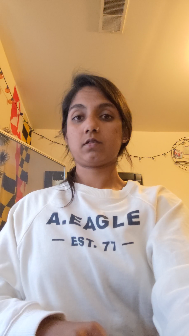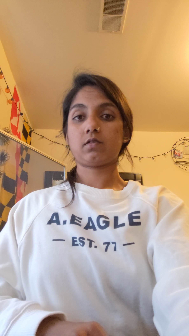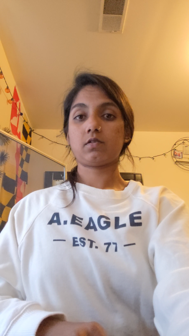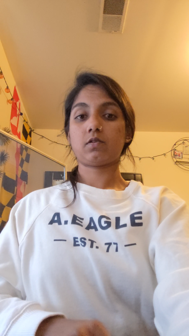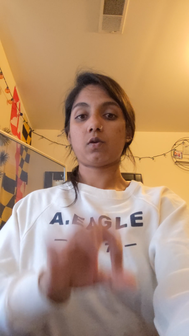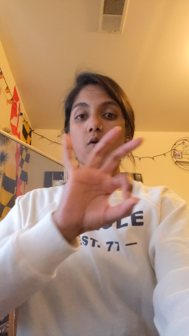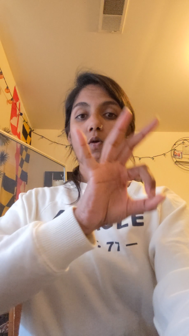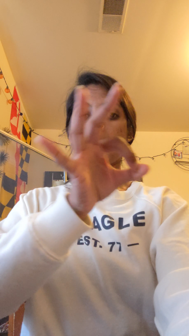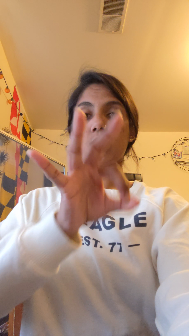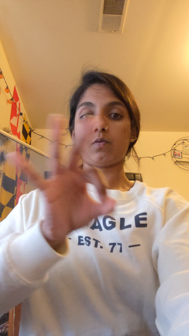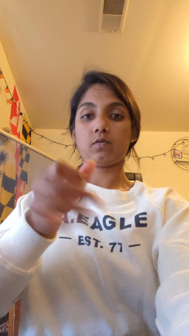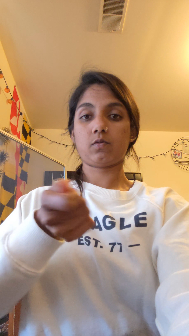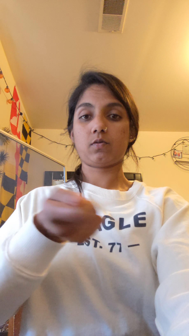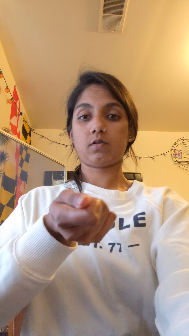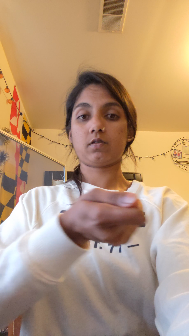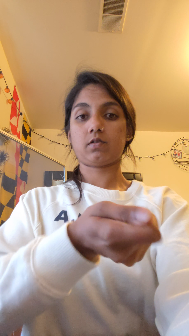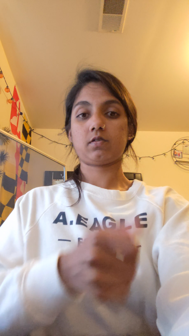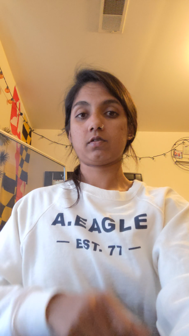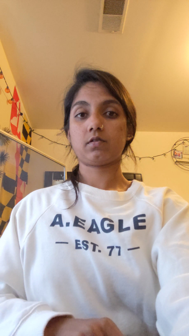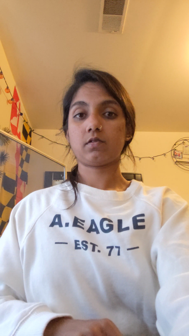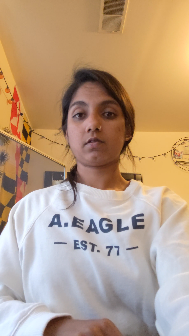hose